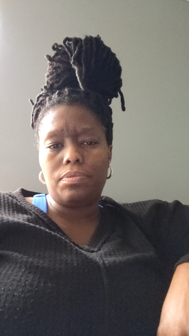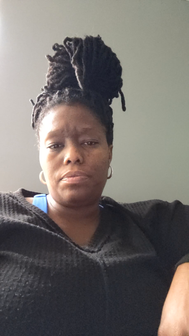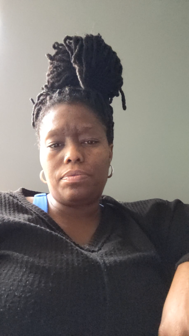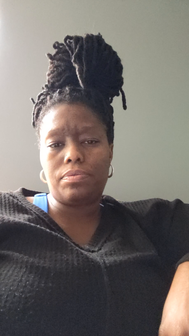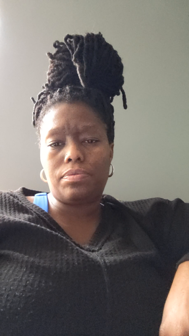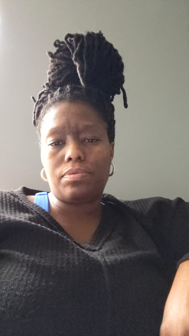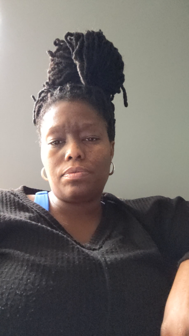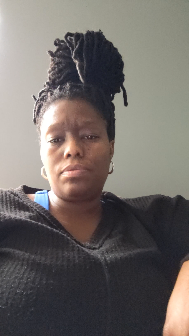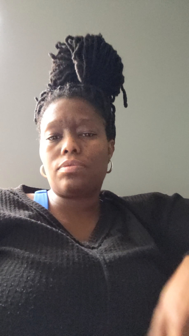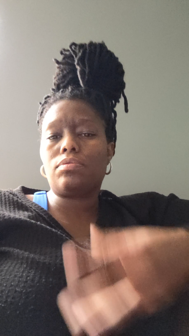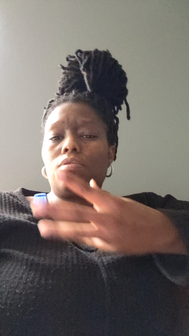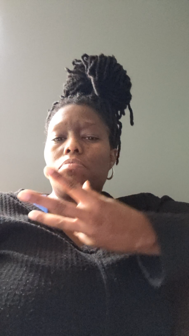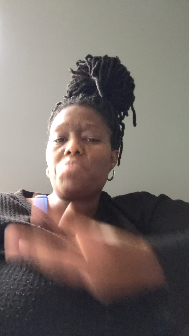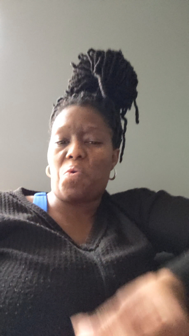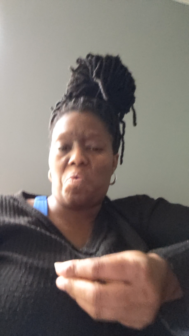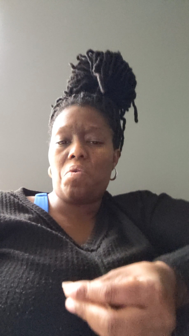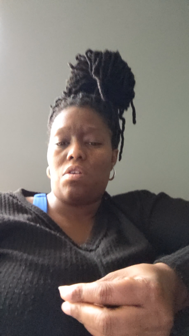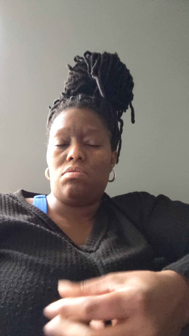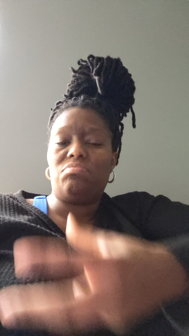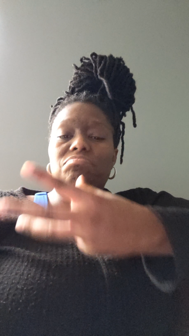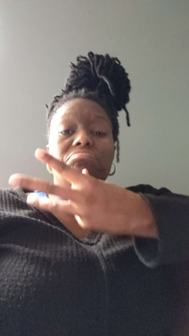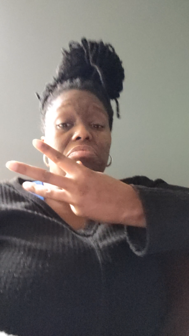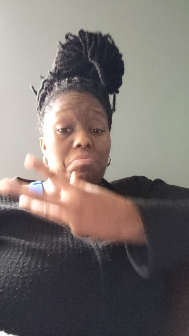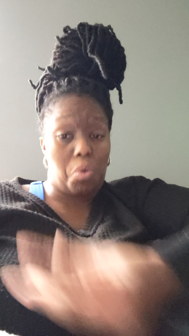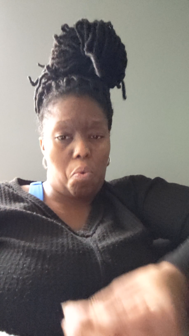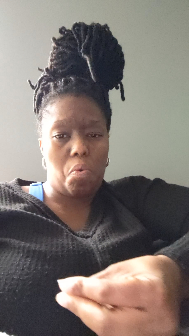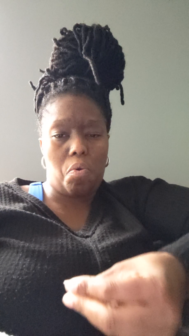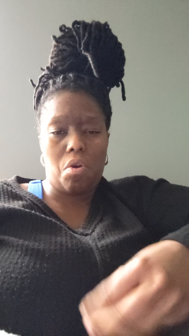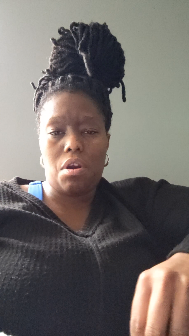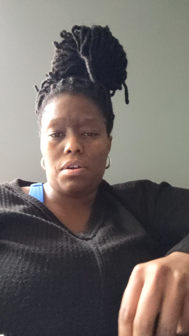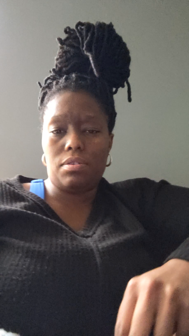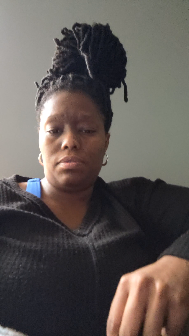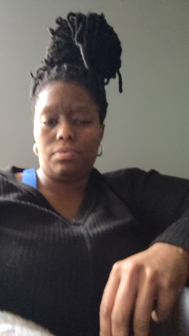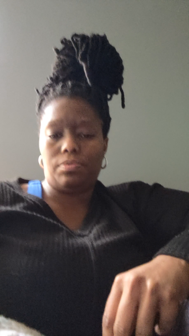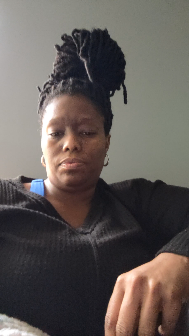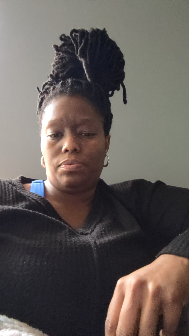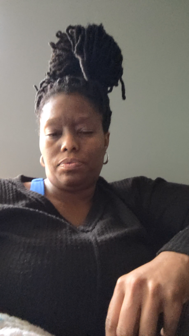poor